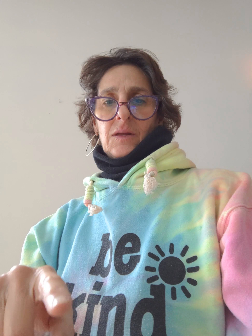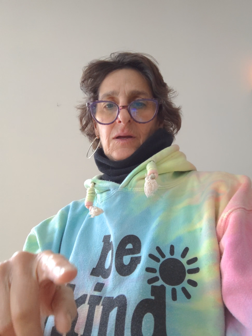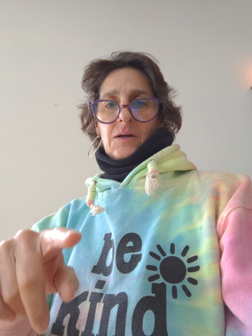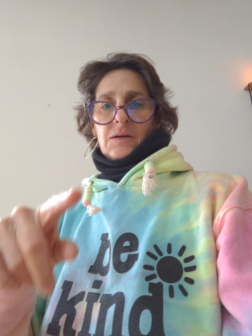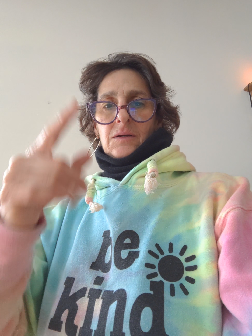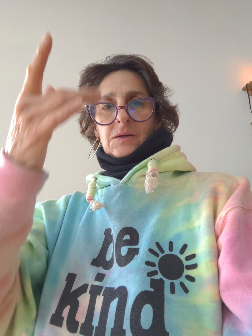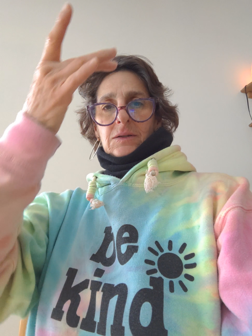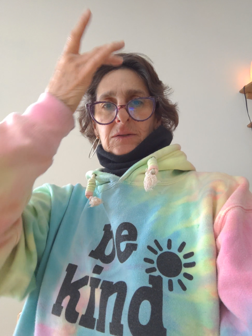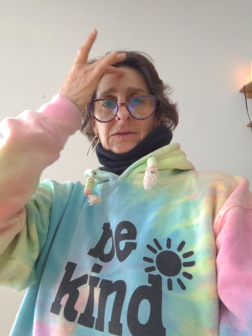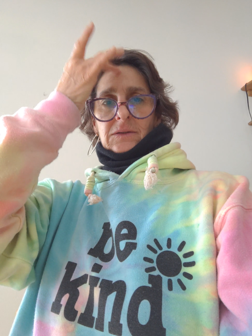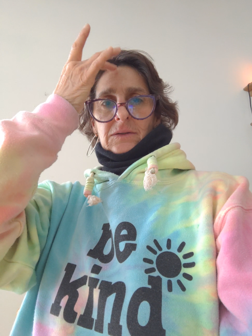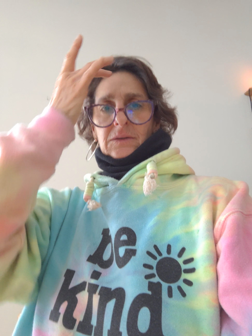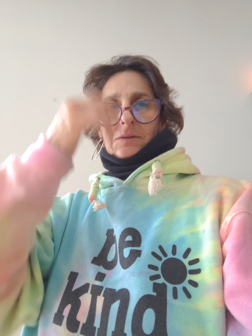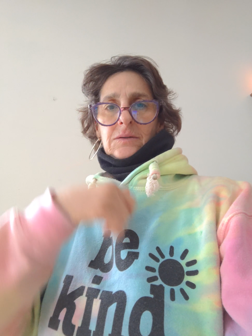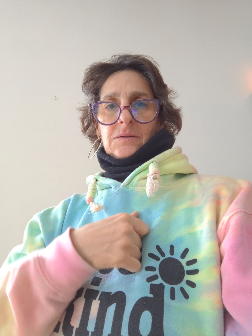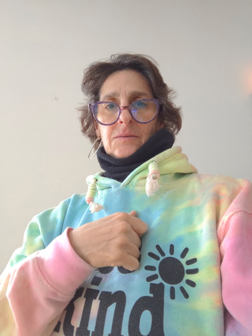sick